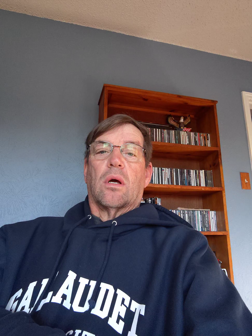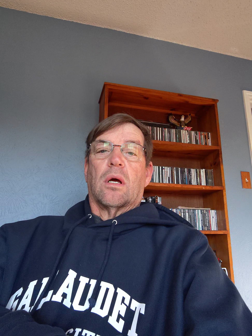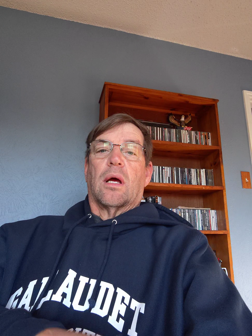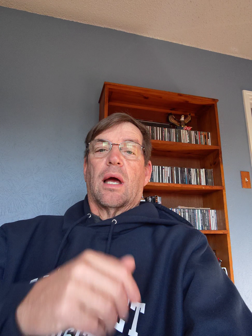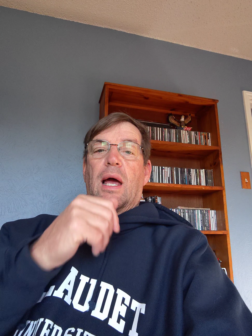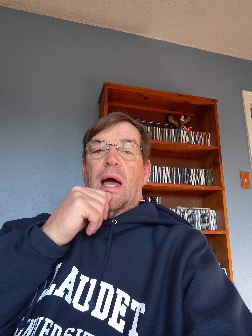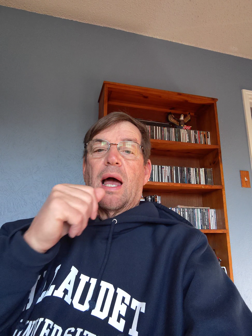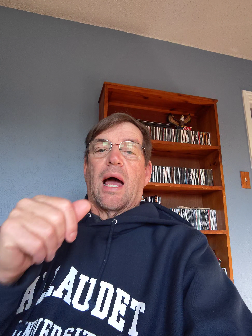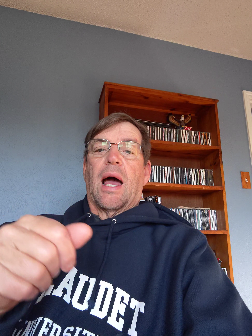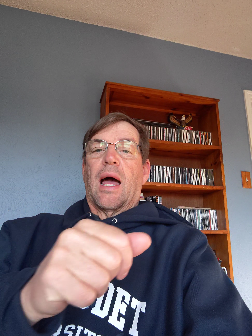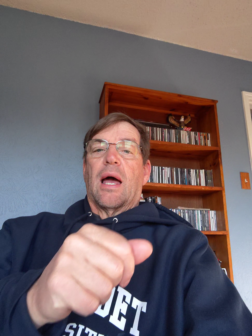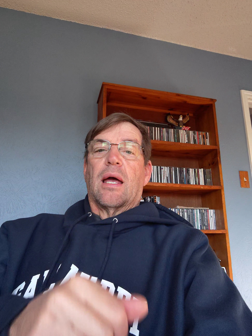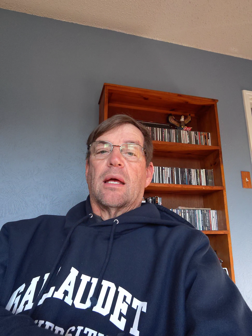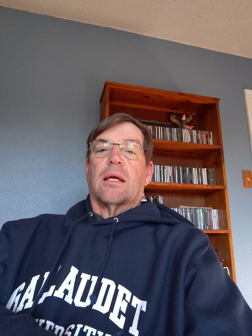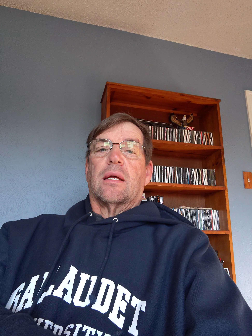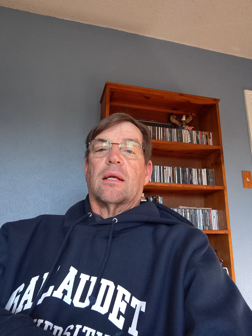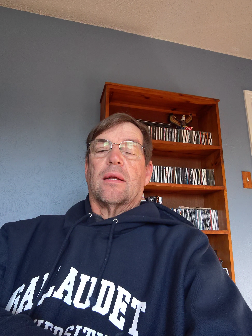hide